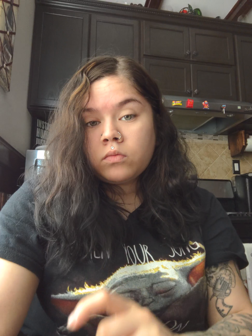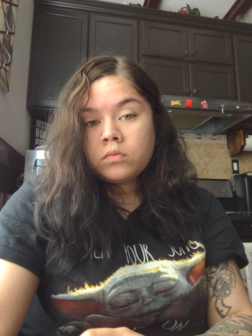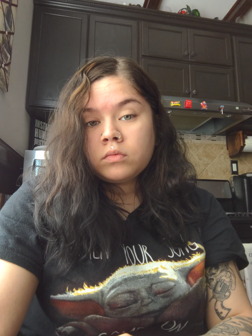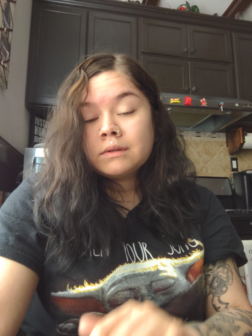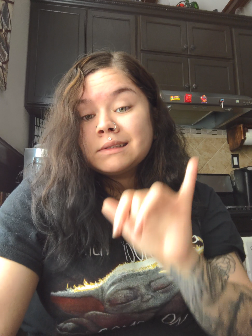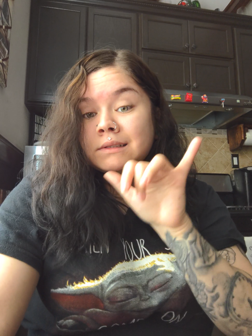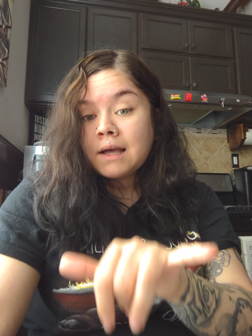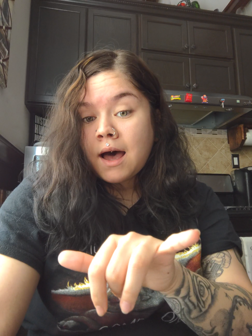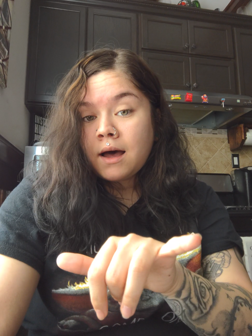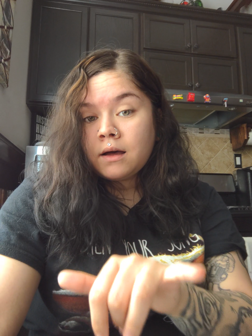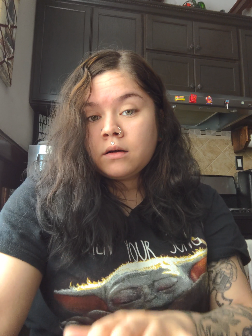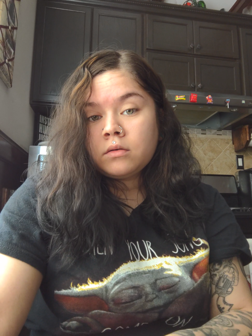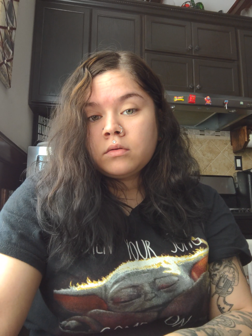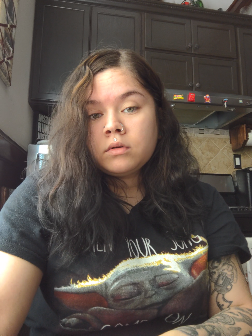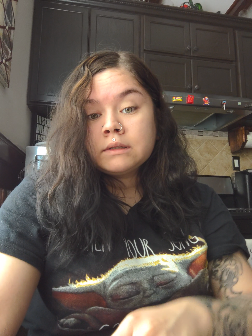stay